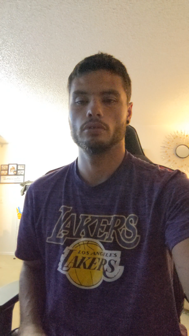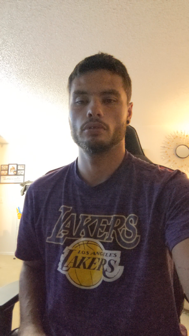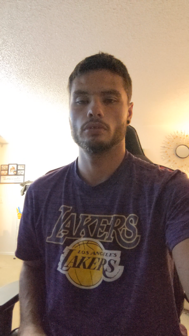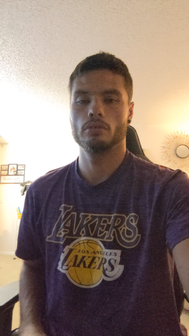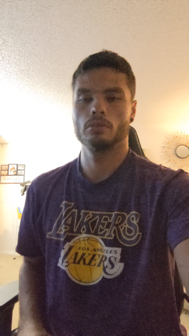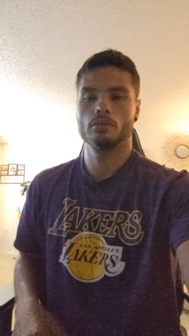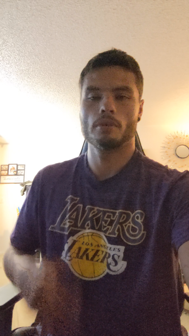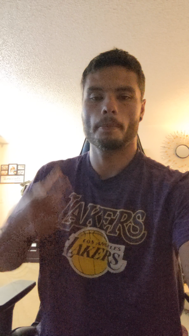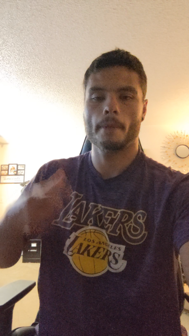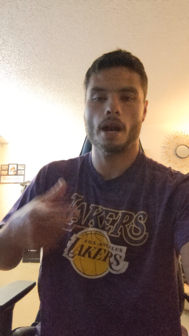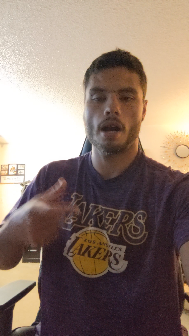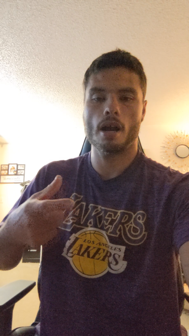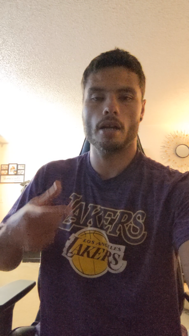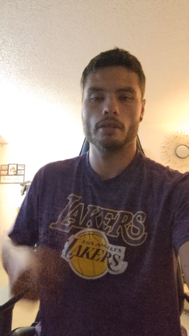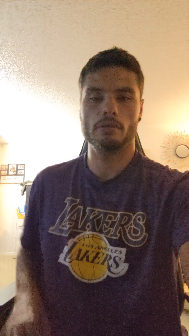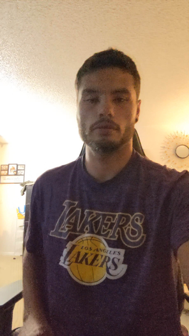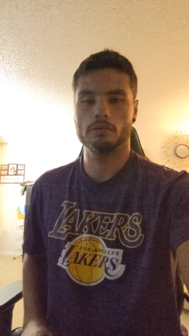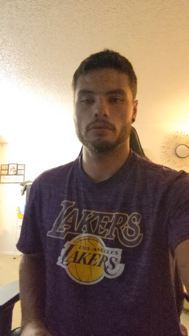plate